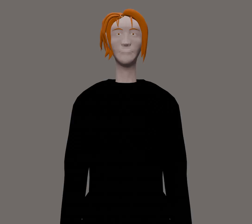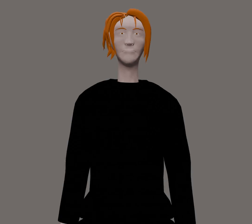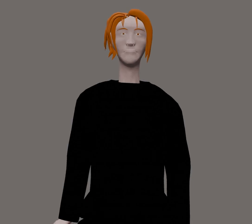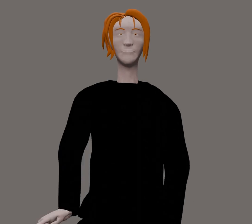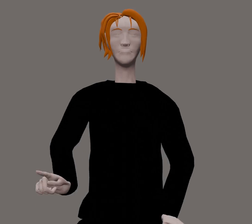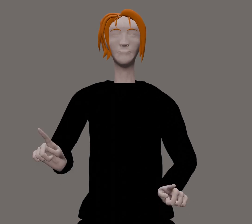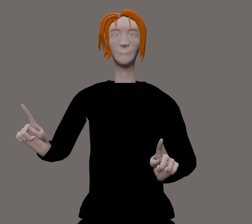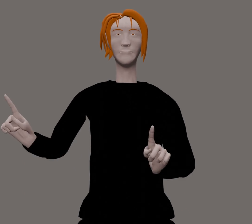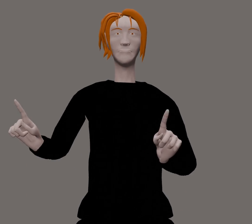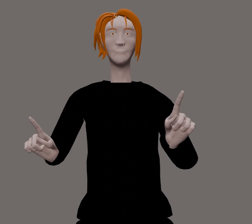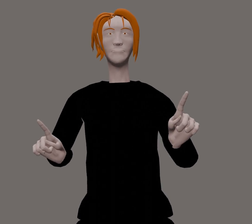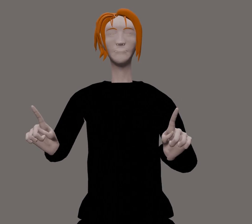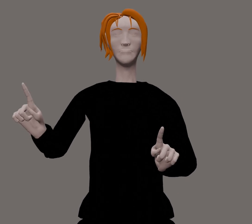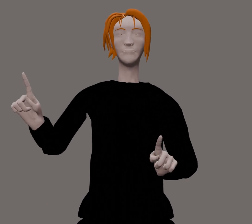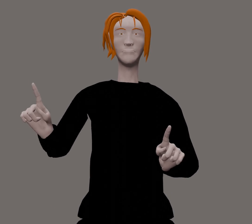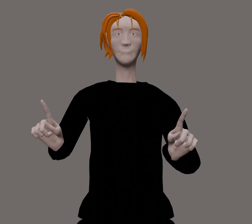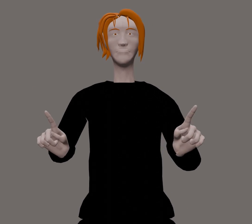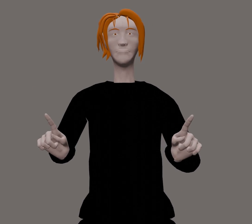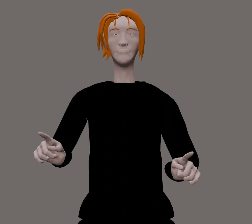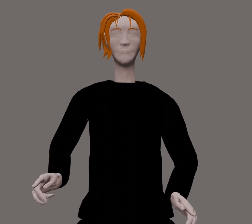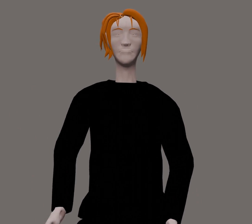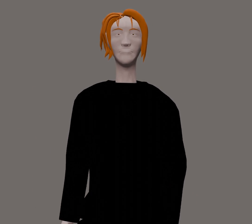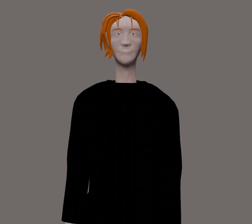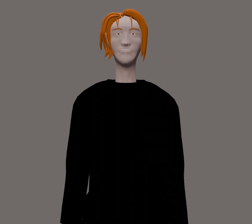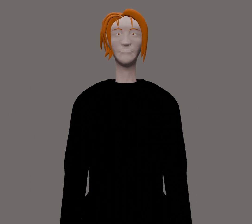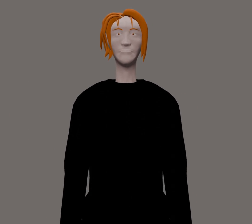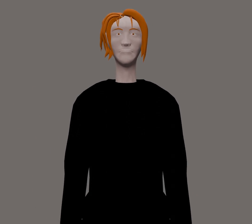Bash (Party)